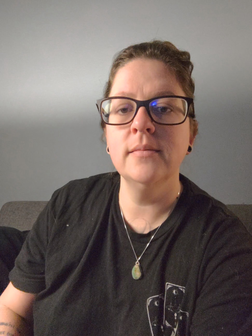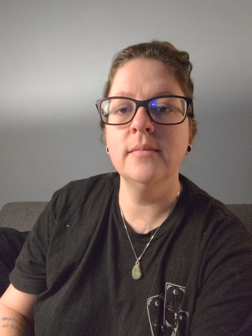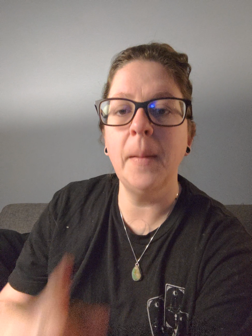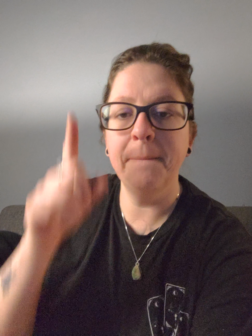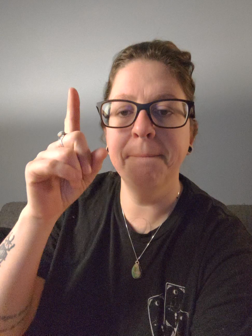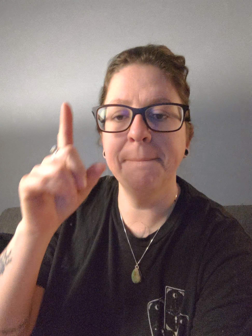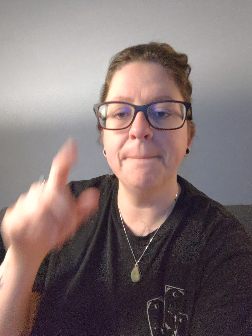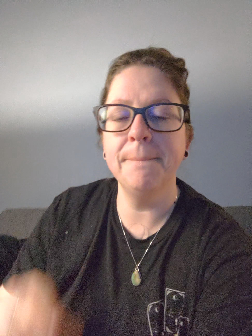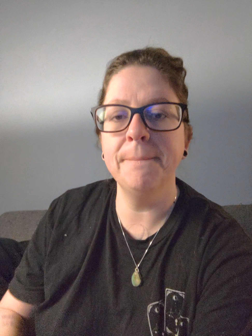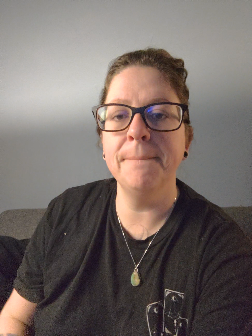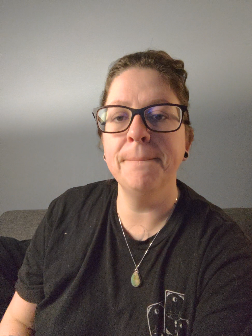up